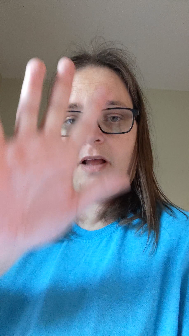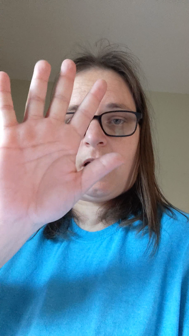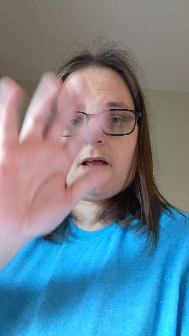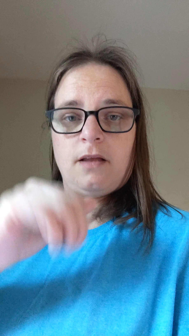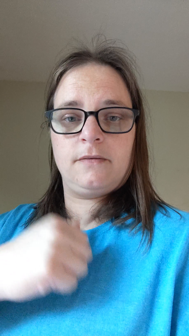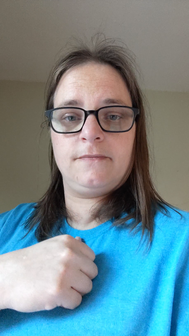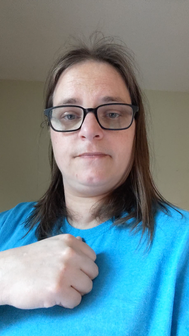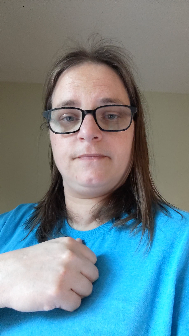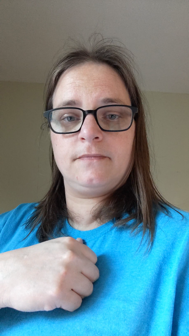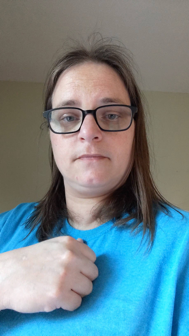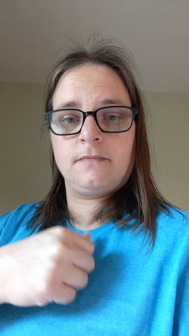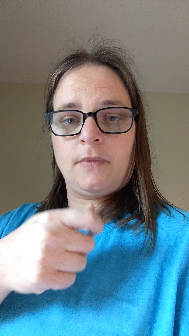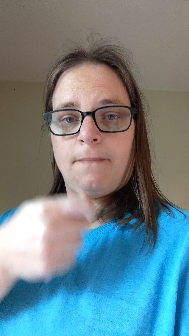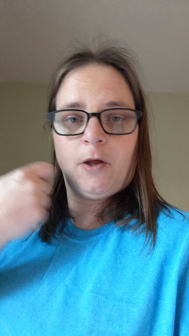pull